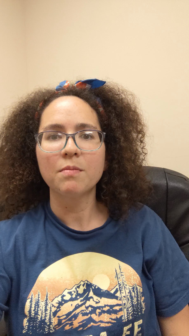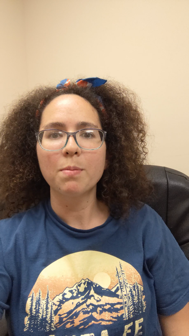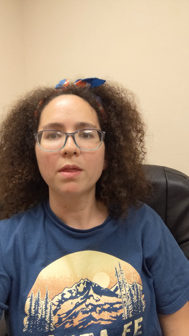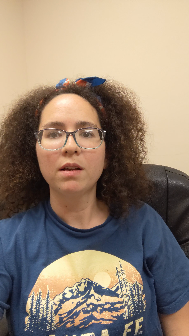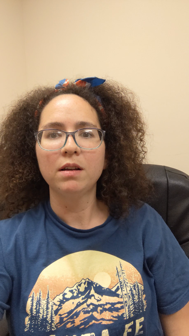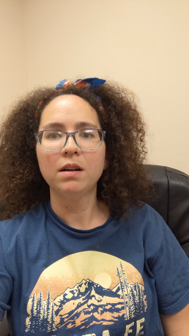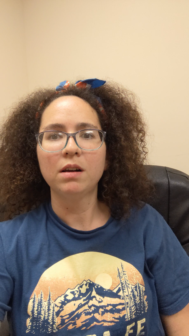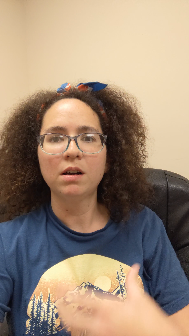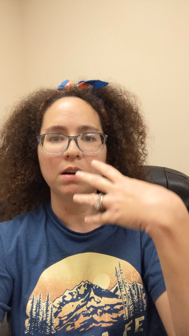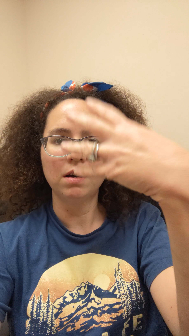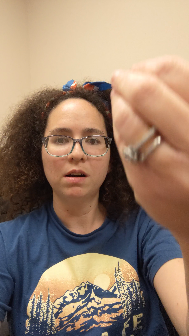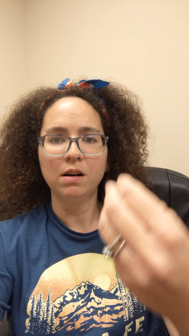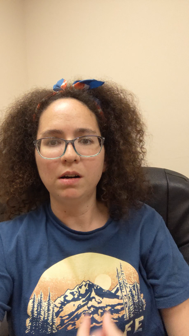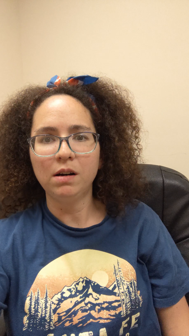going to